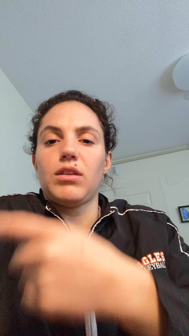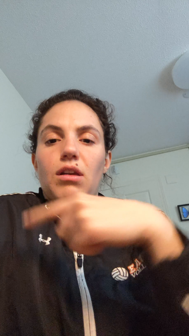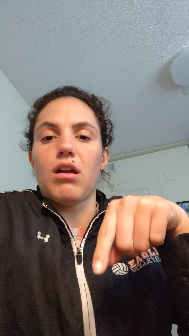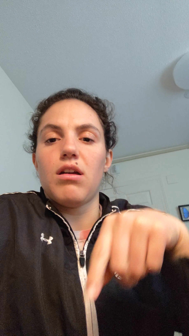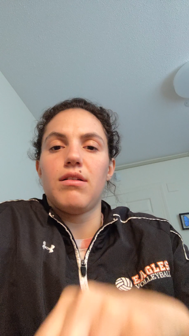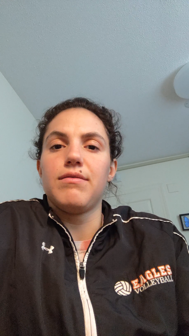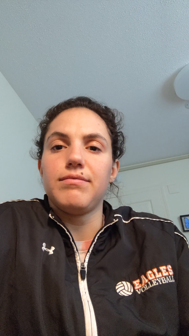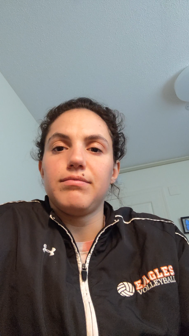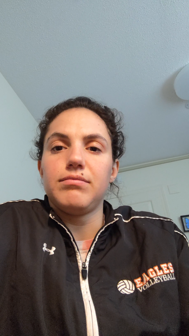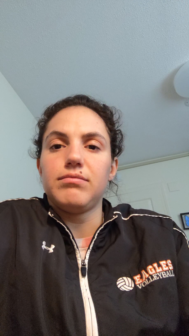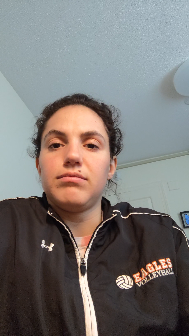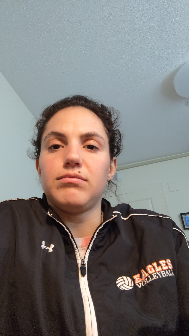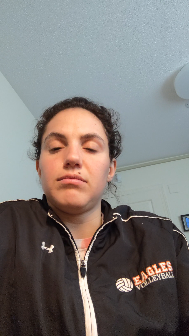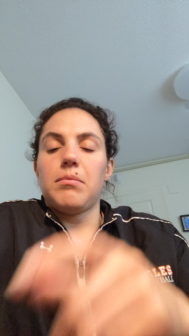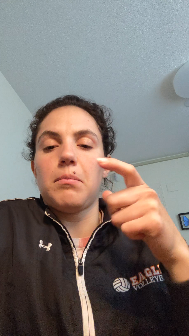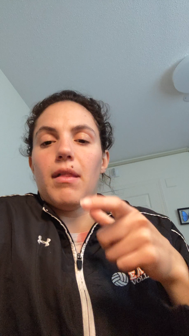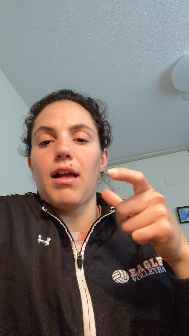plate